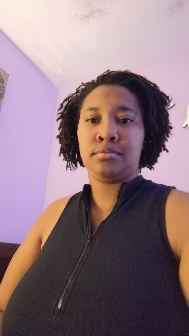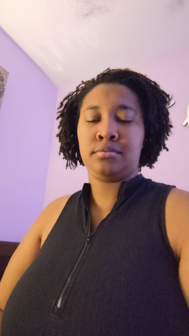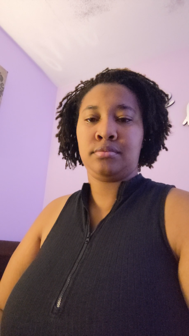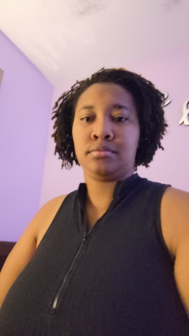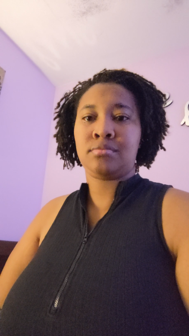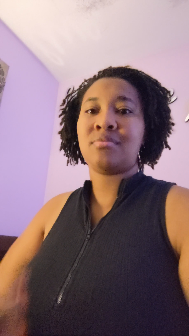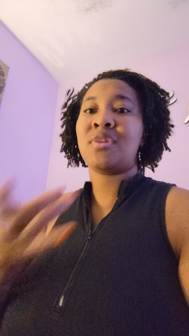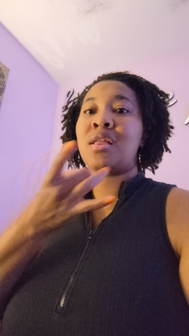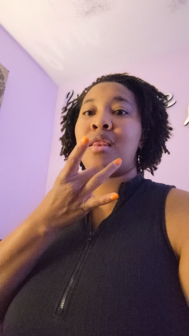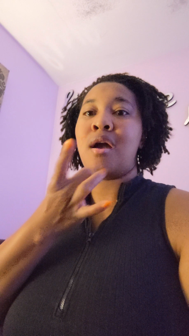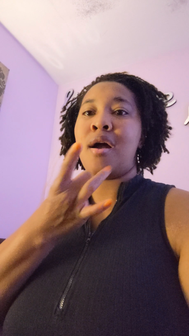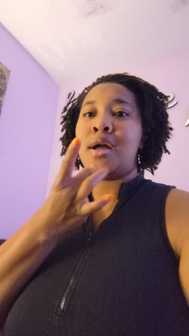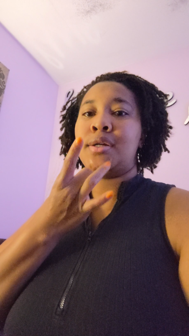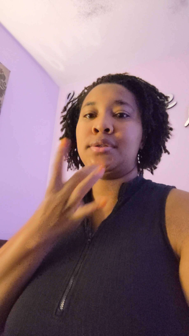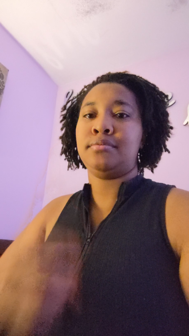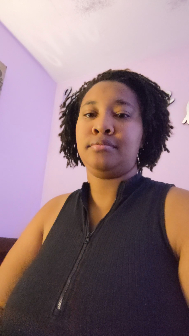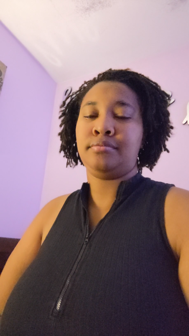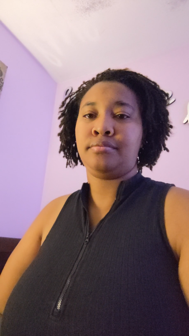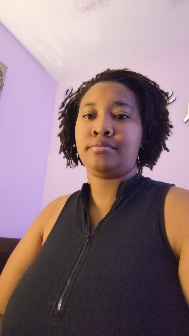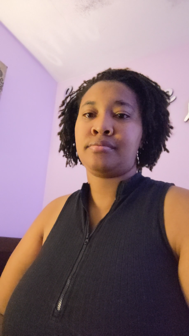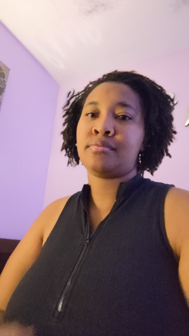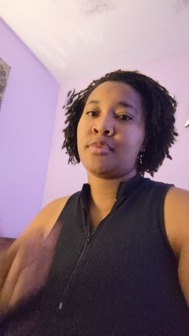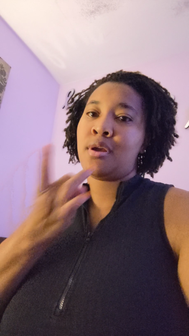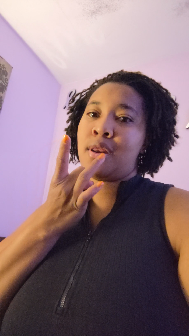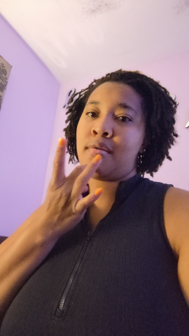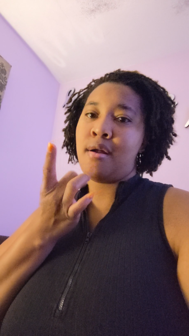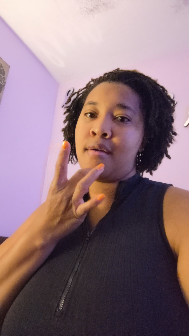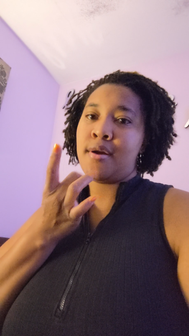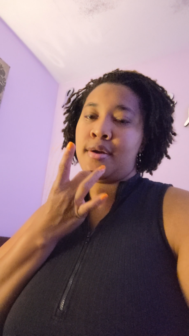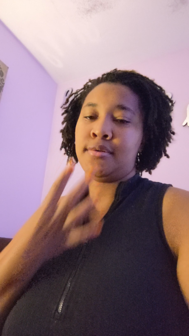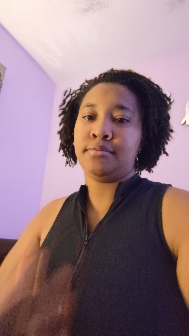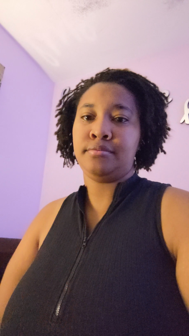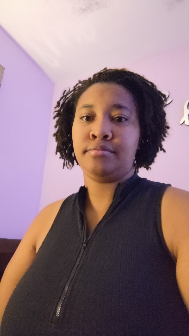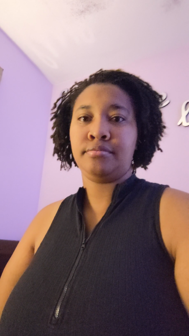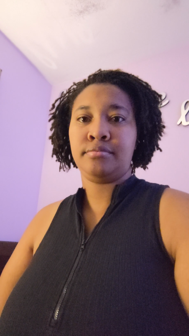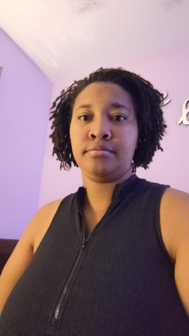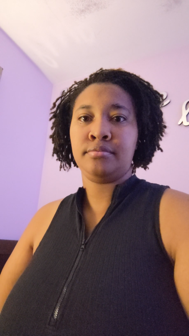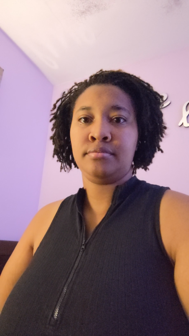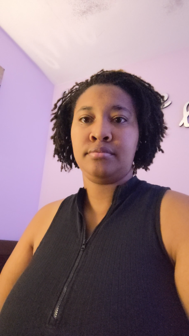light bulb